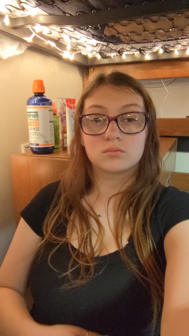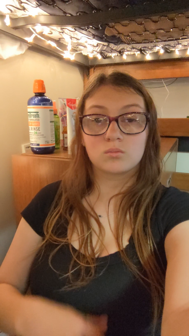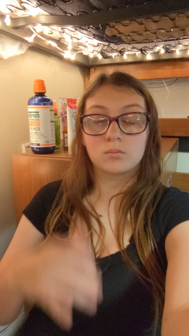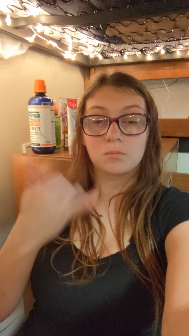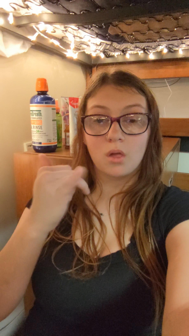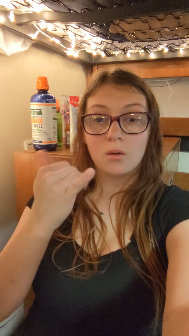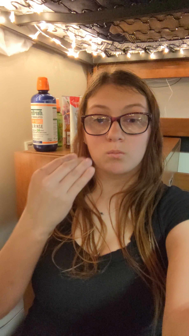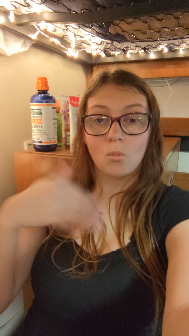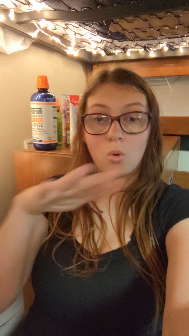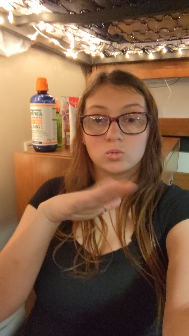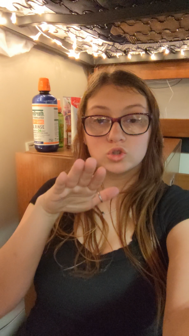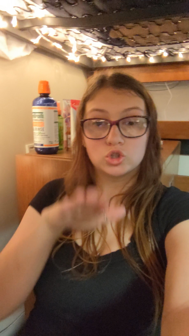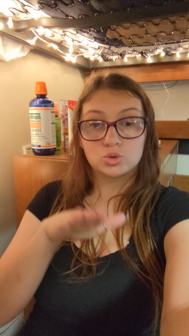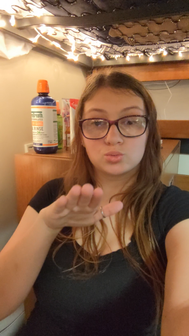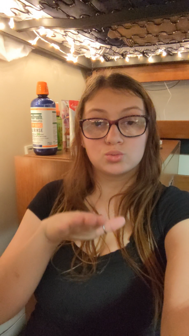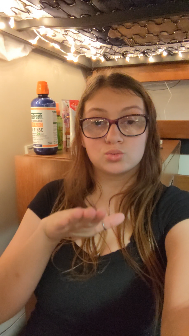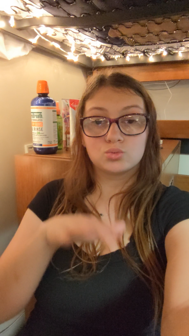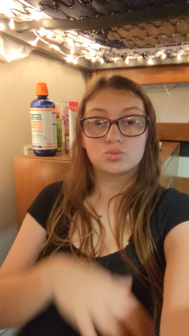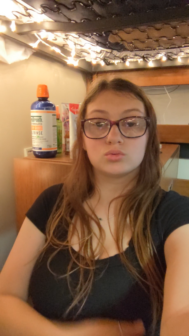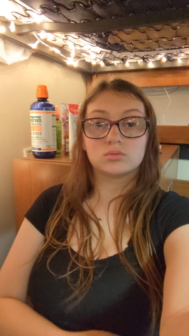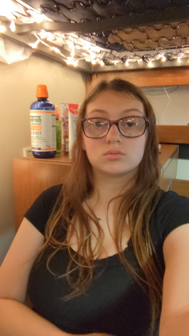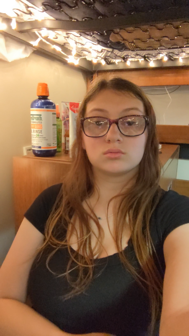playground